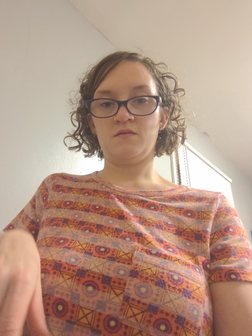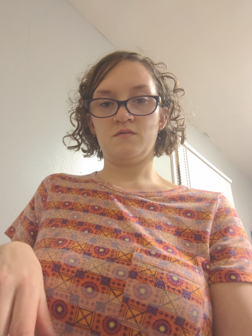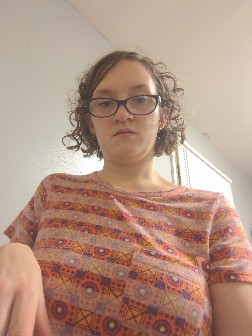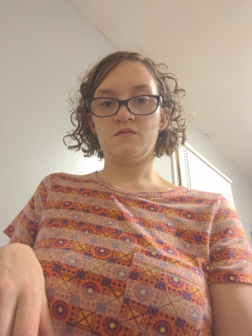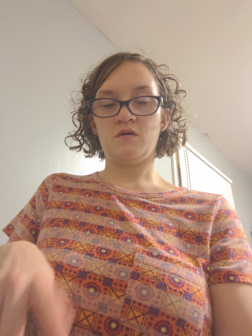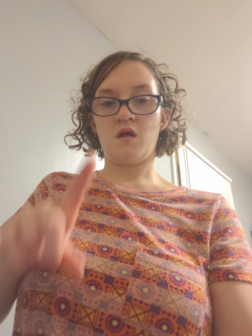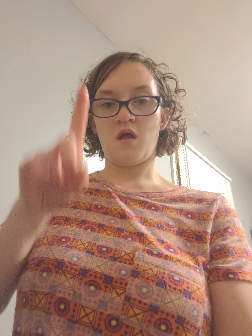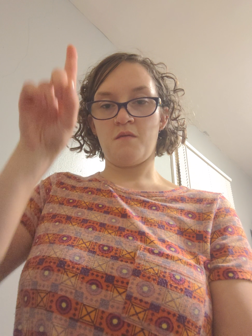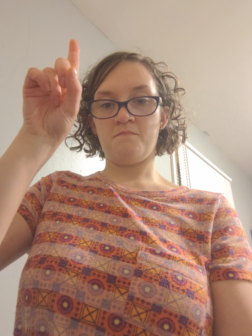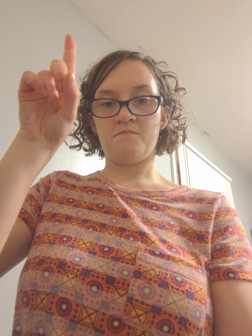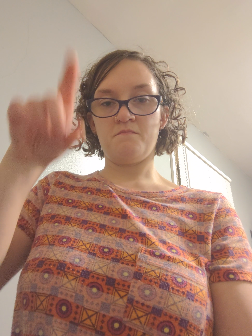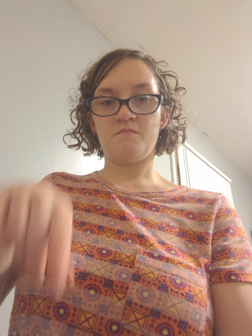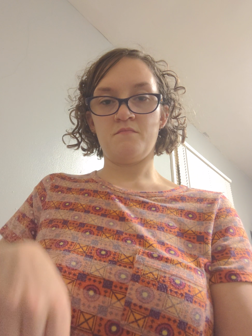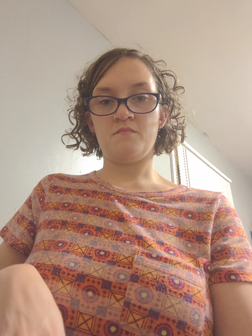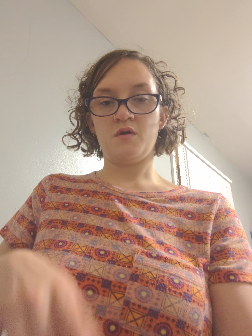up